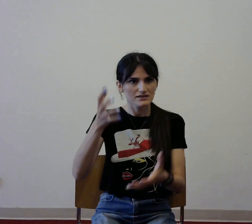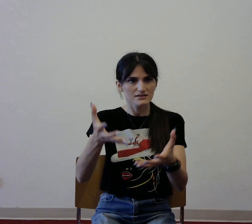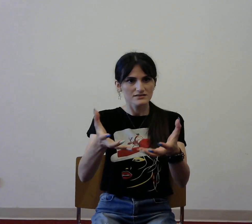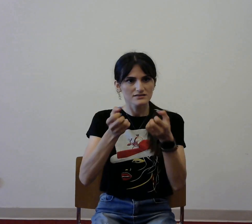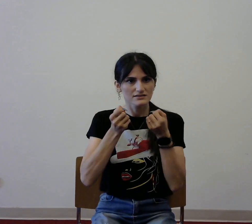almaq